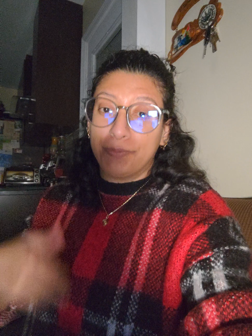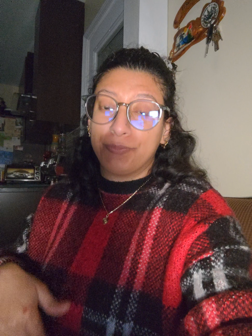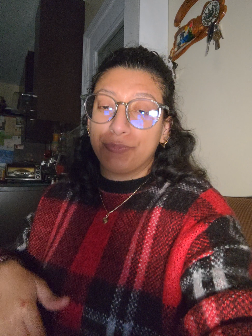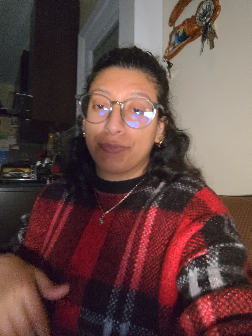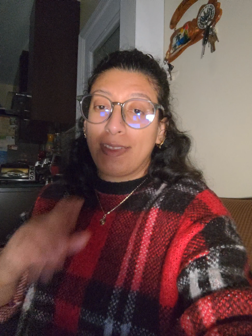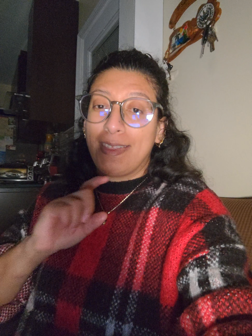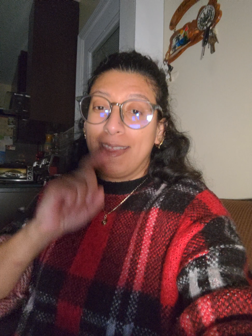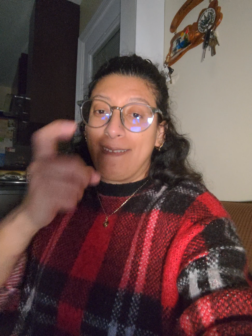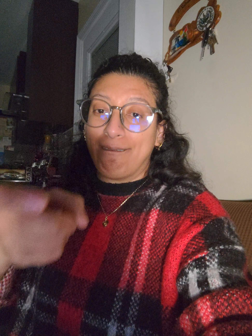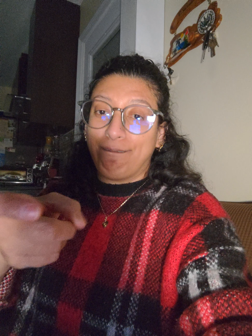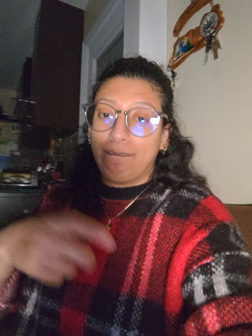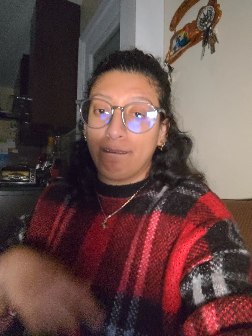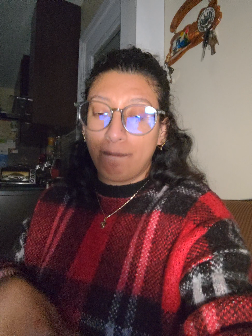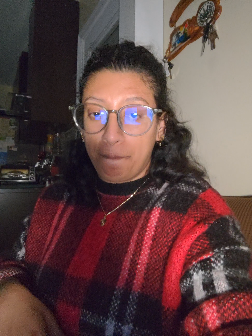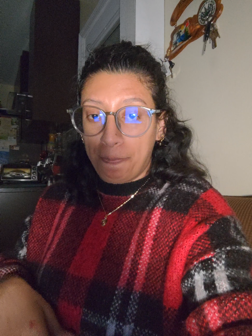give